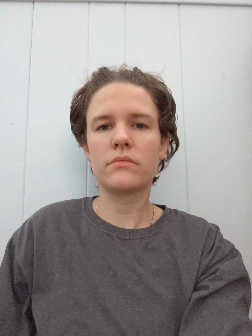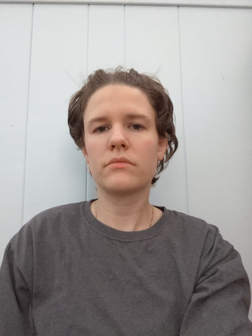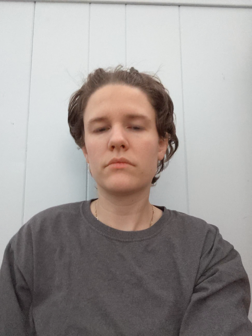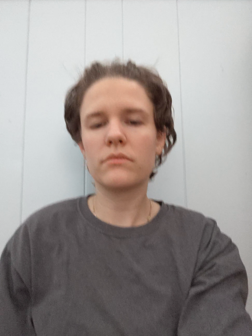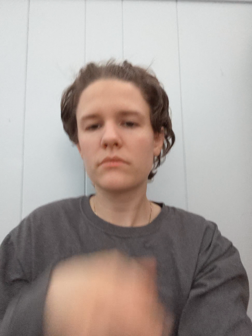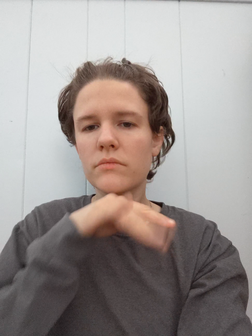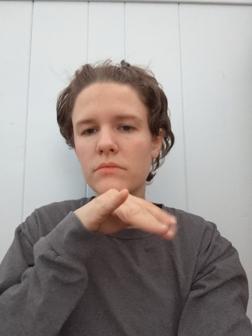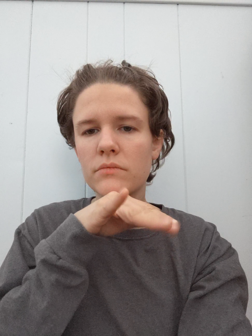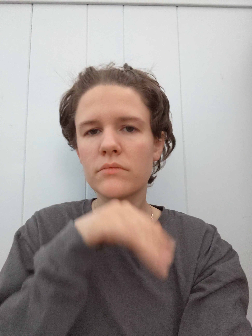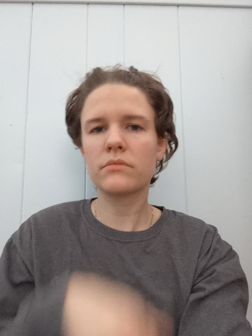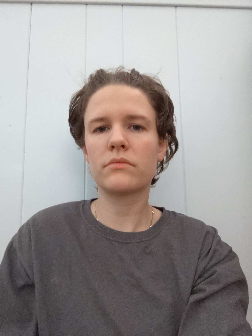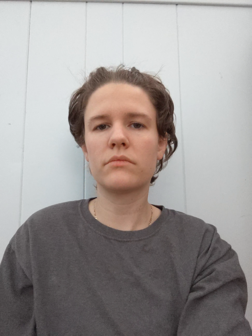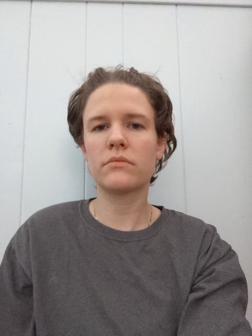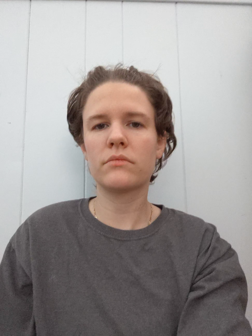dirty